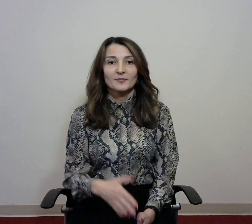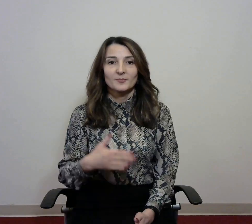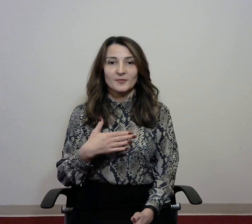mən